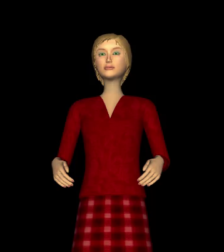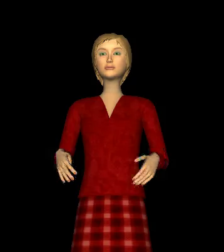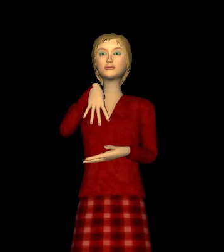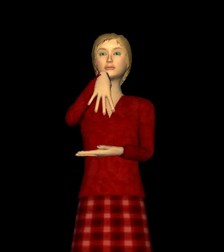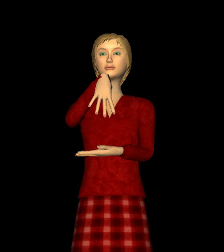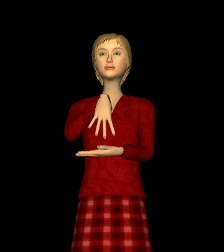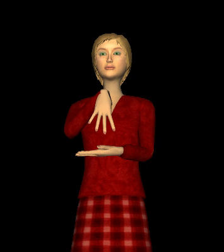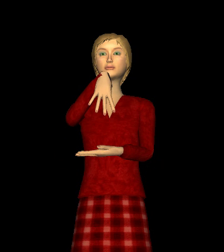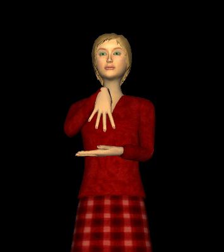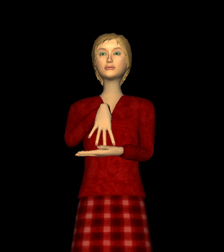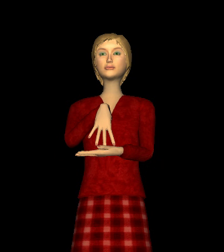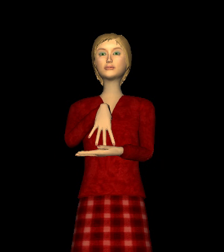أثينا